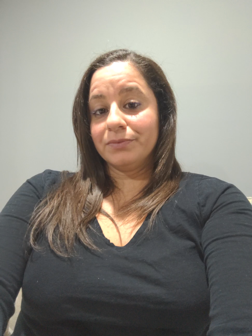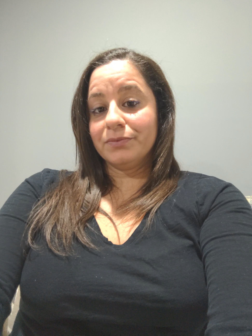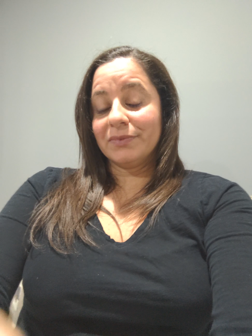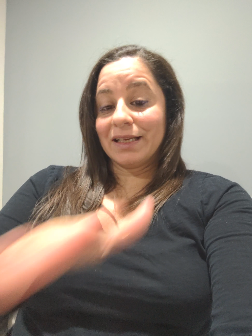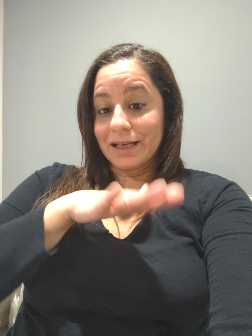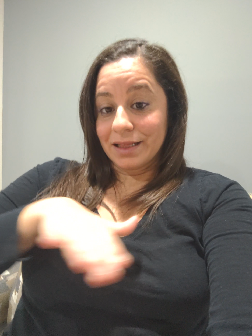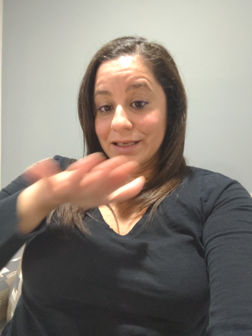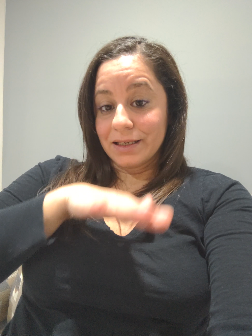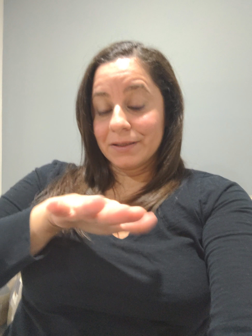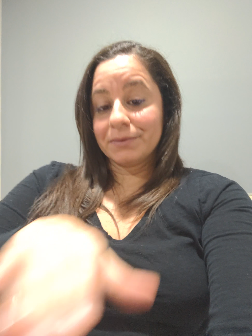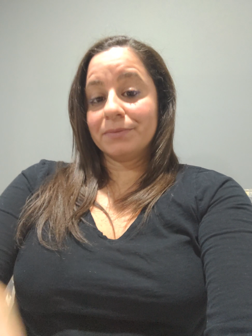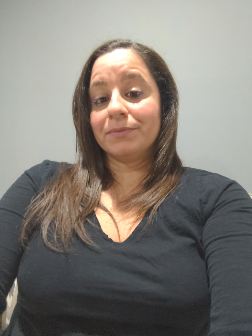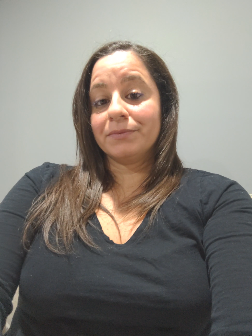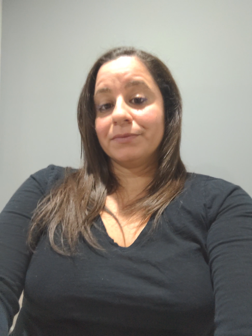clean